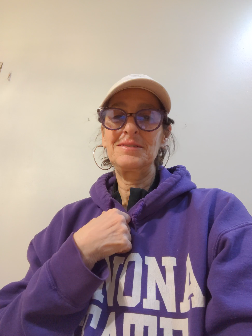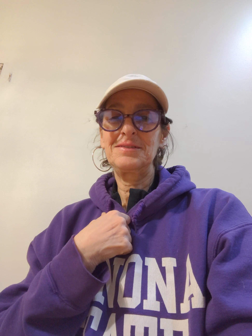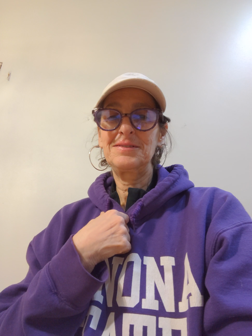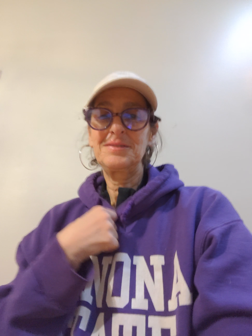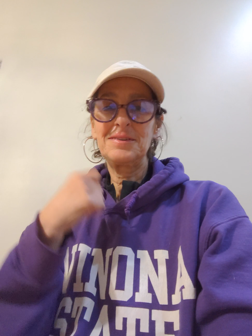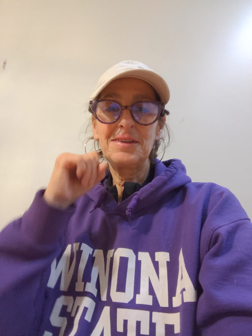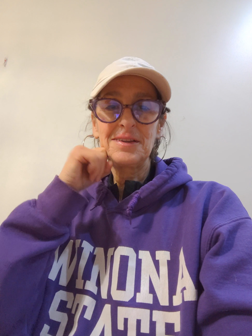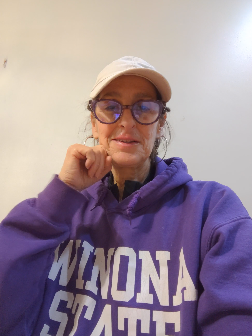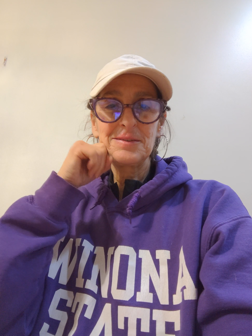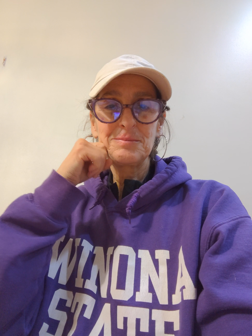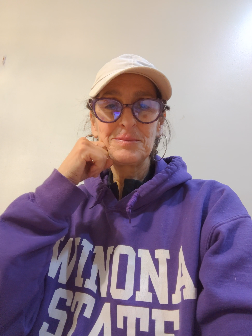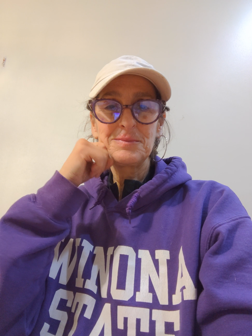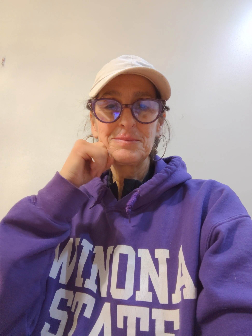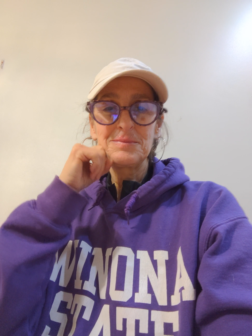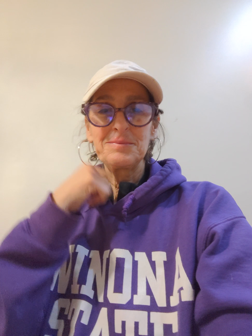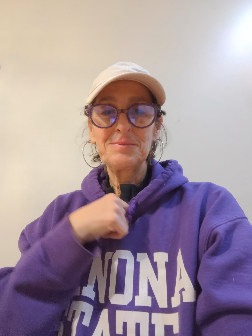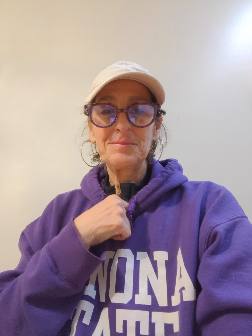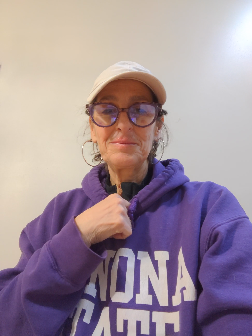apple